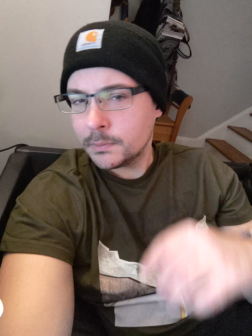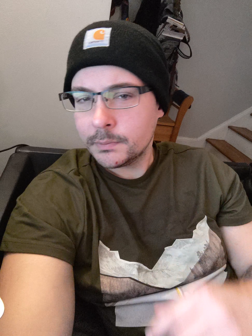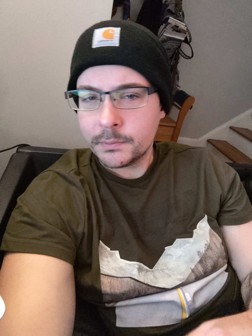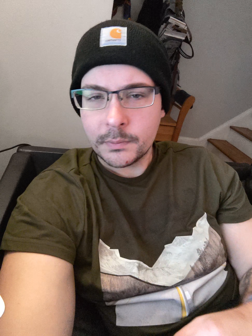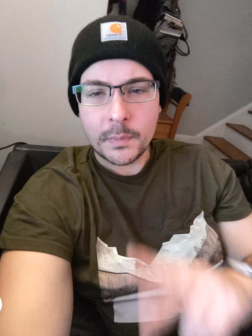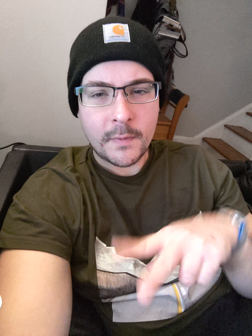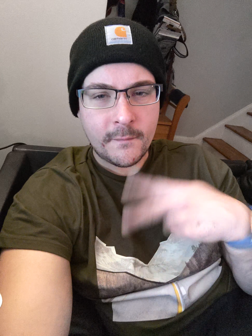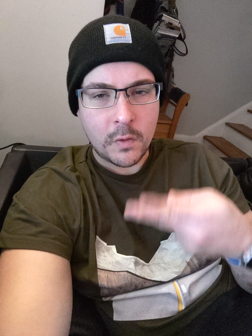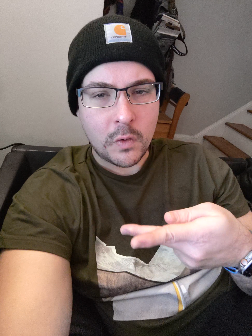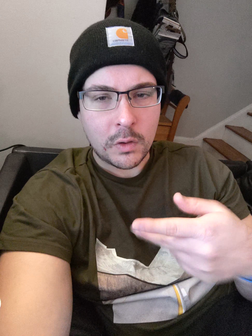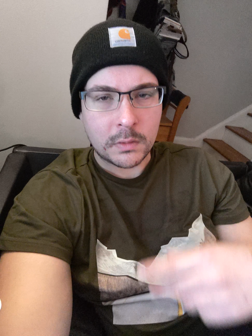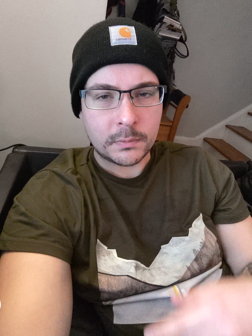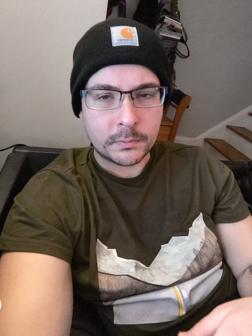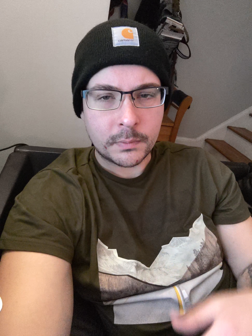fall